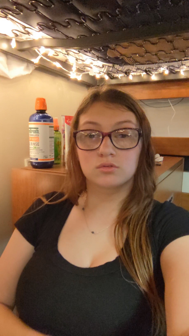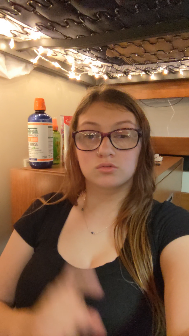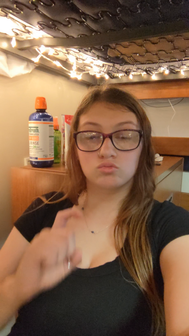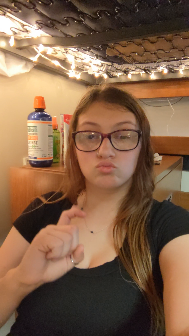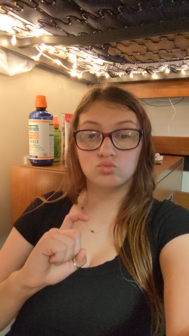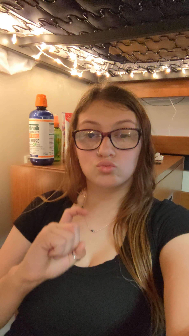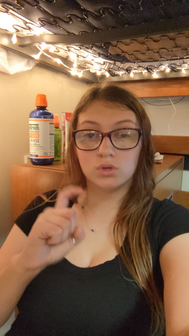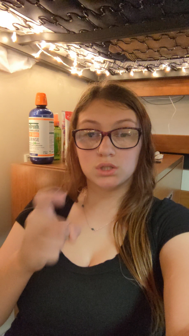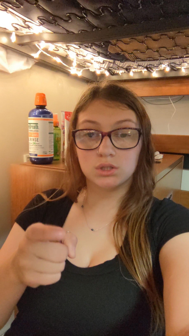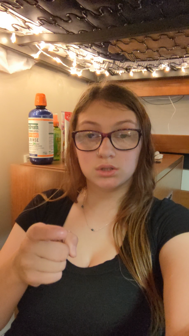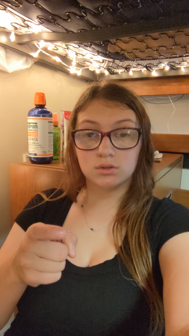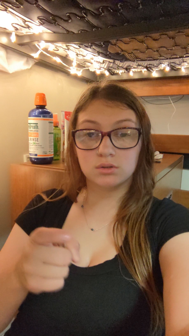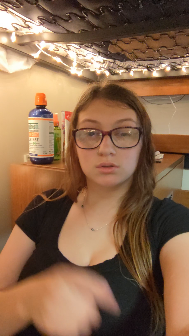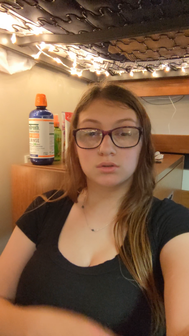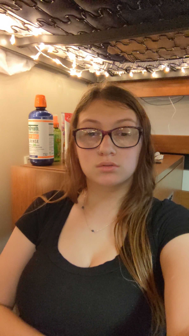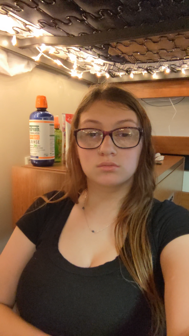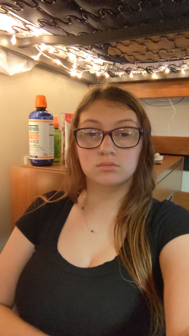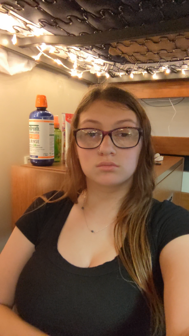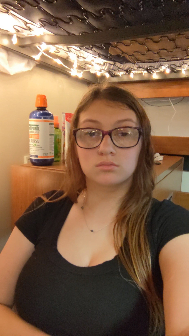present